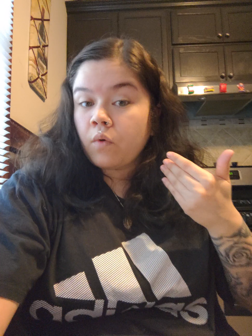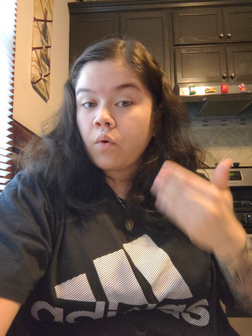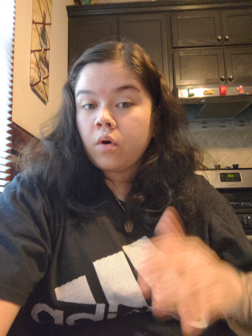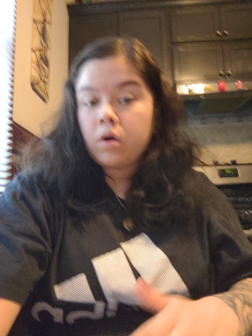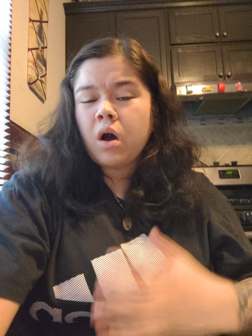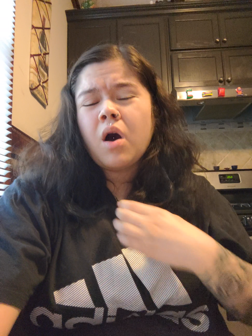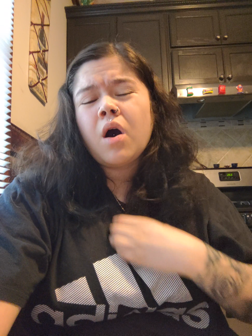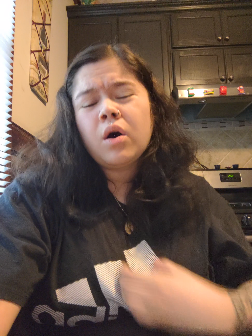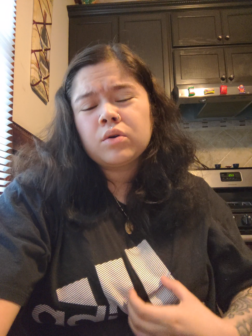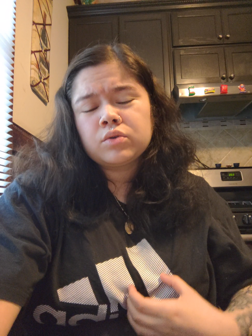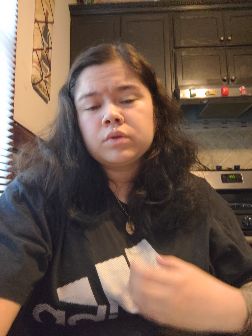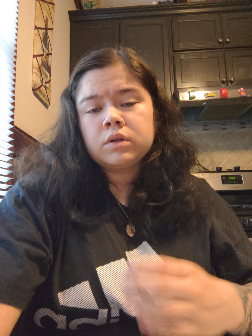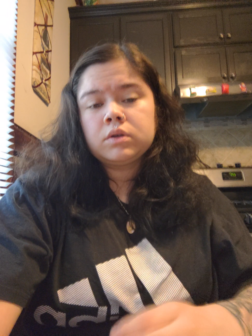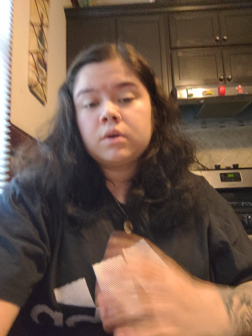hungry